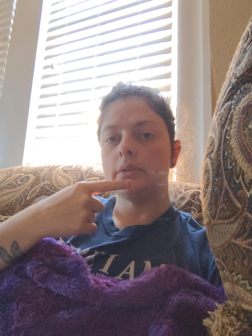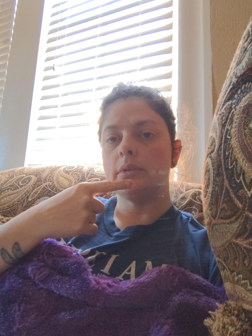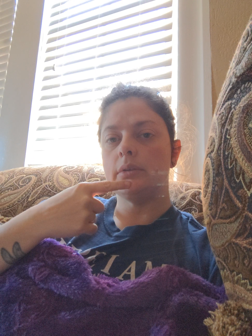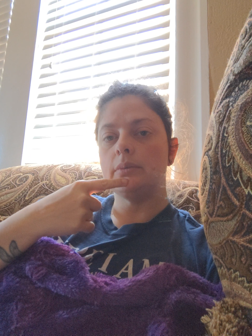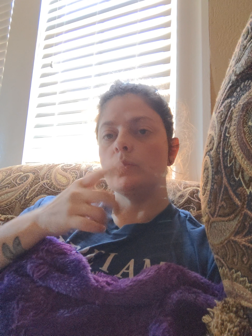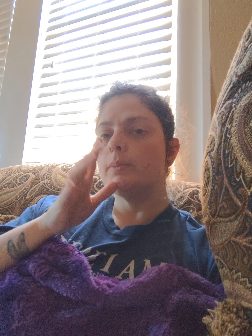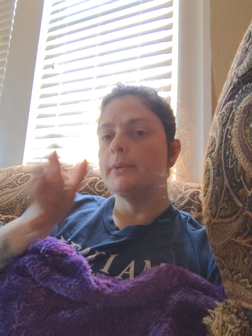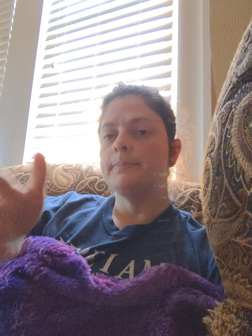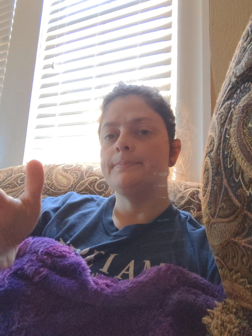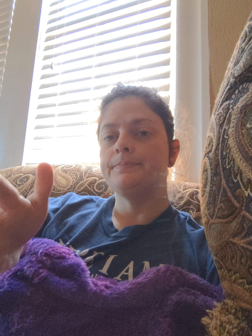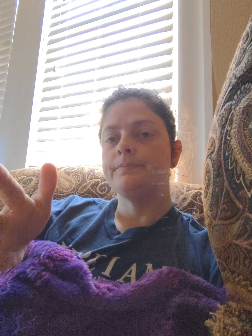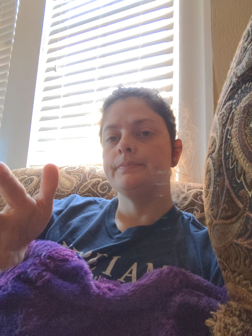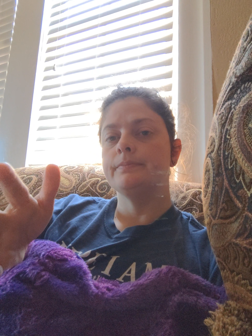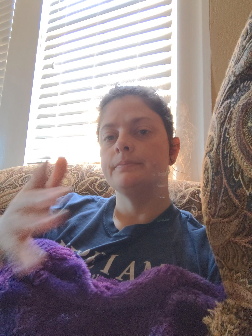grandma